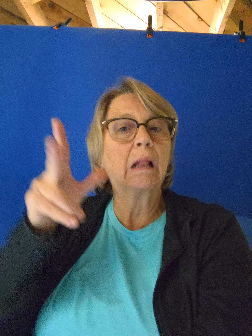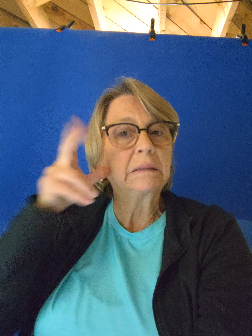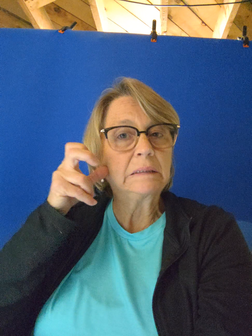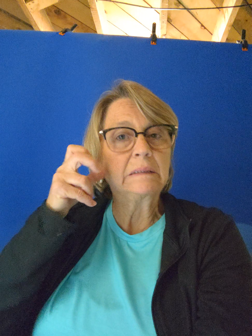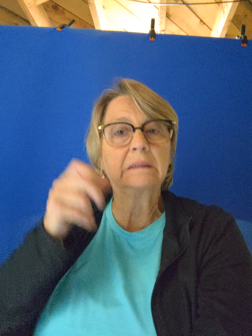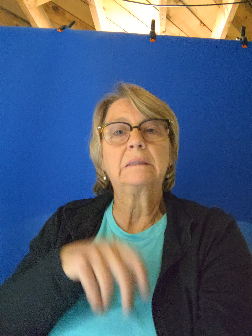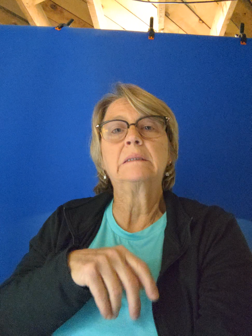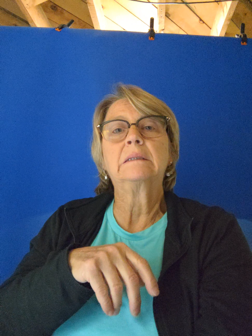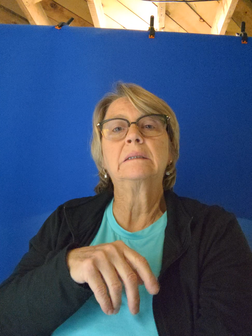listen